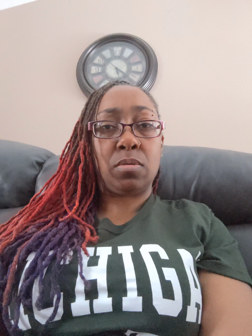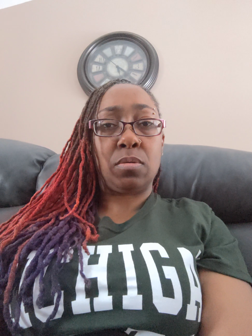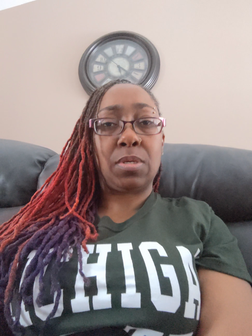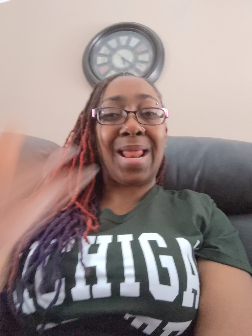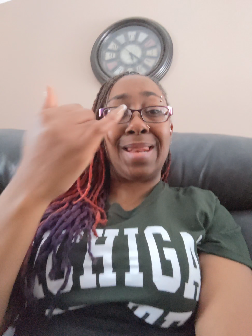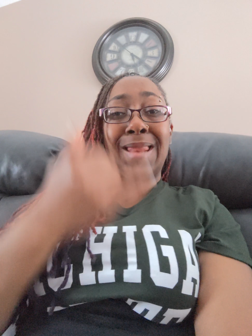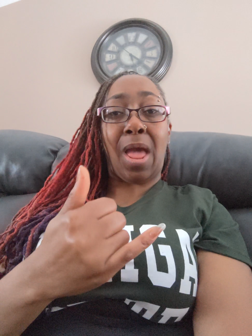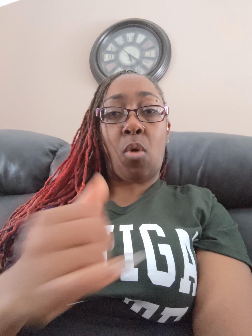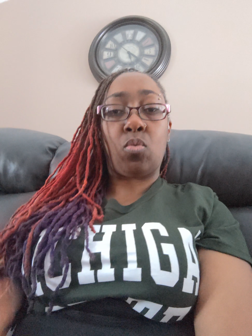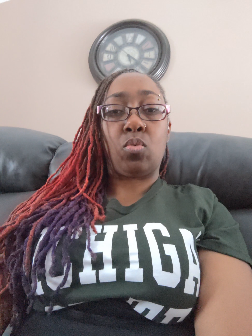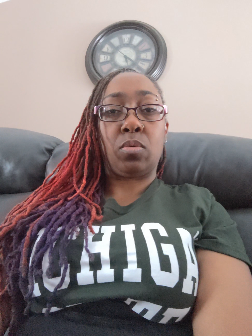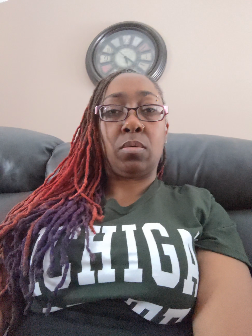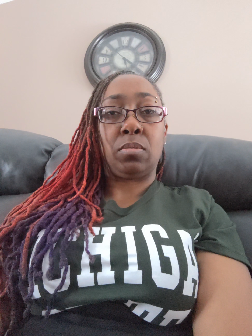now